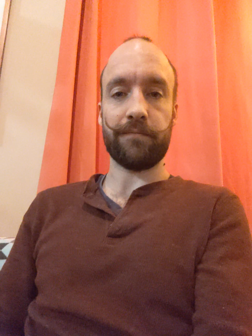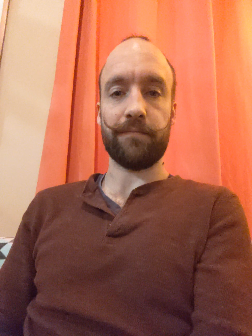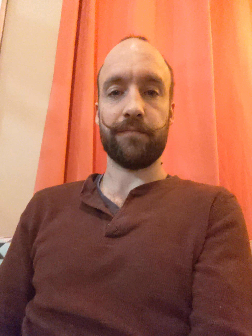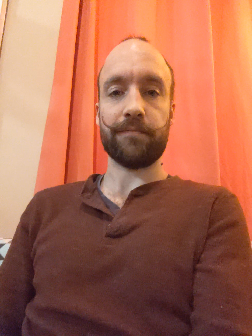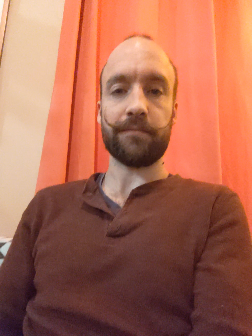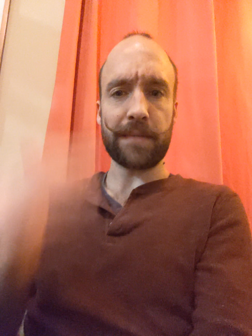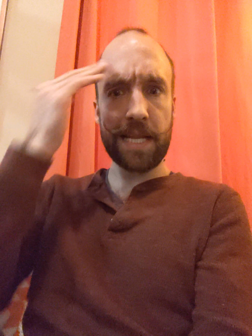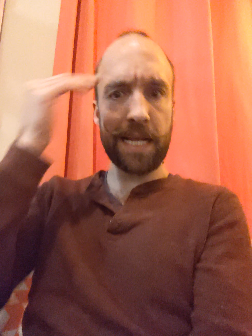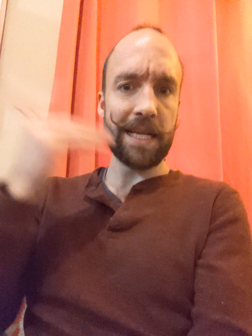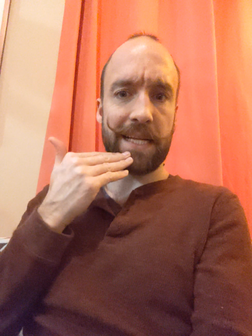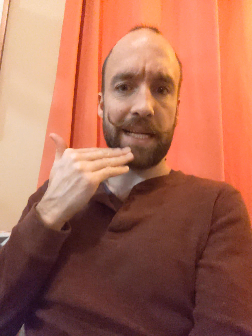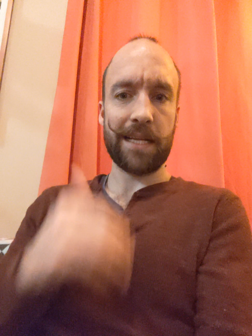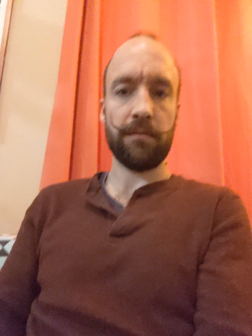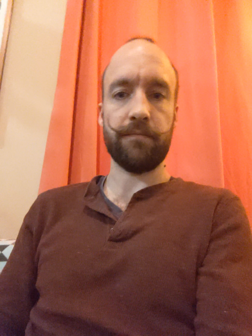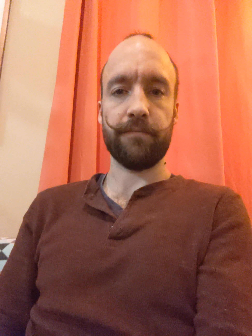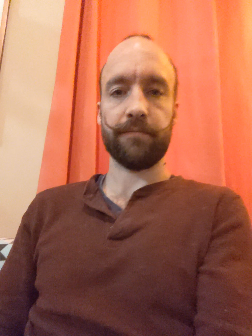head